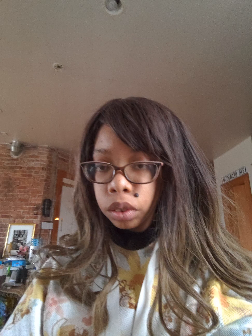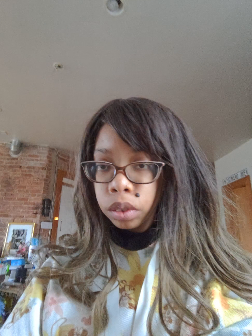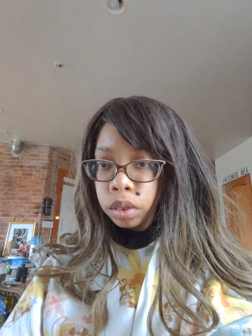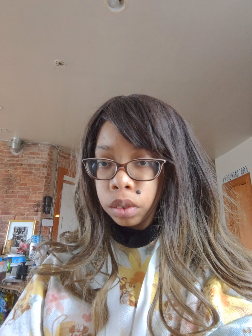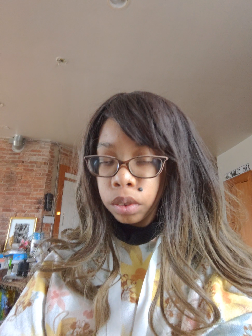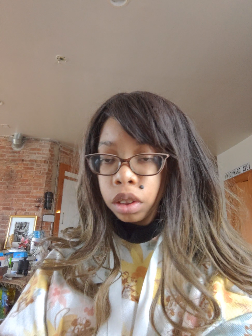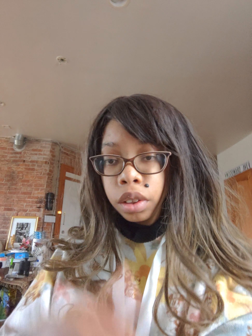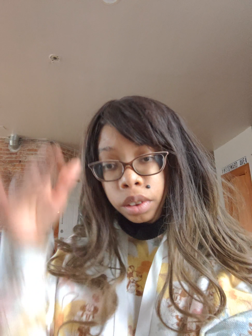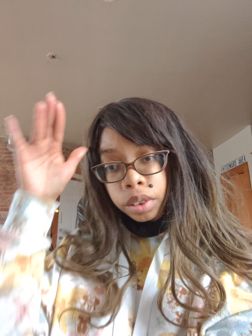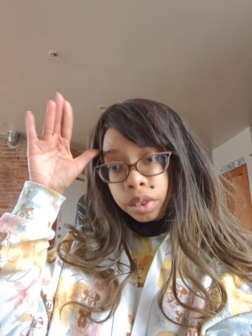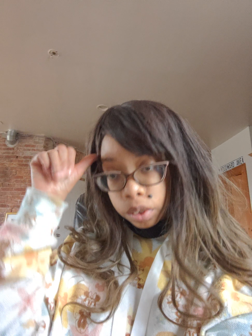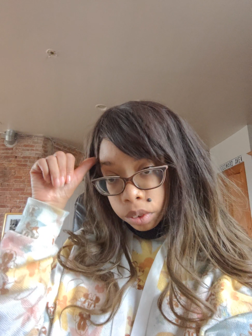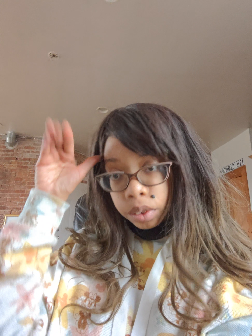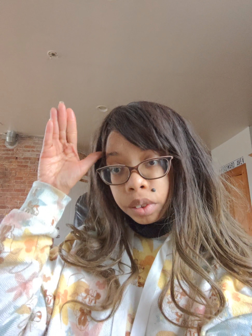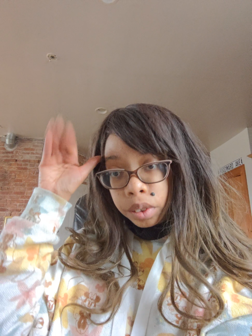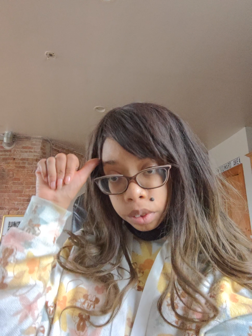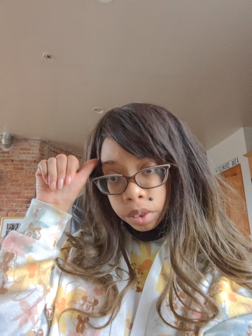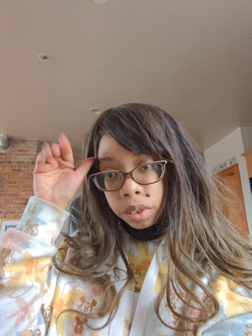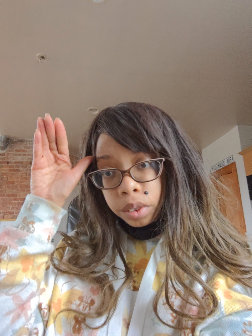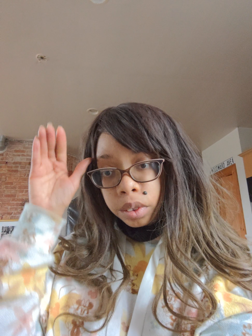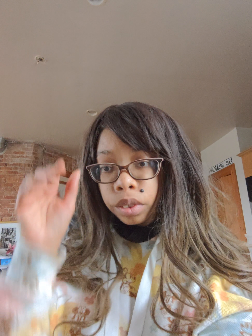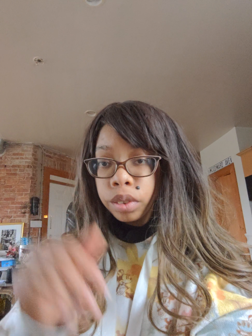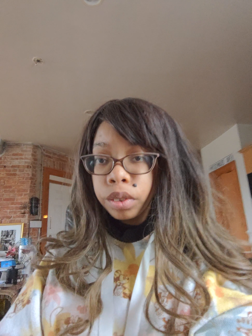donkey